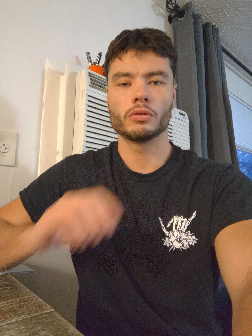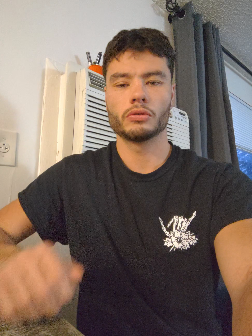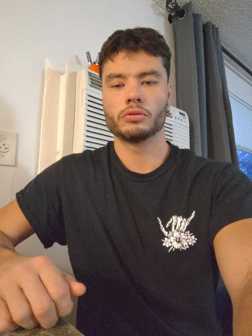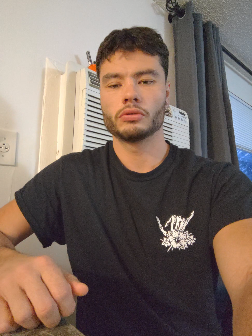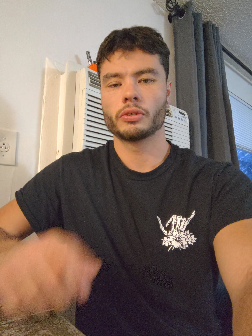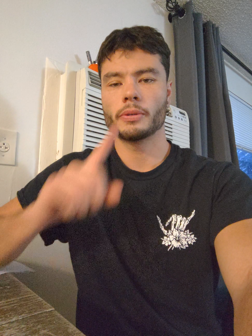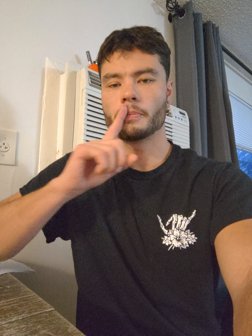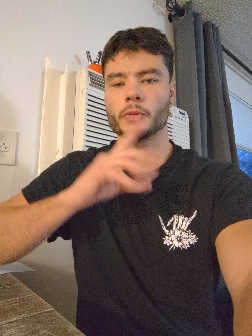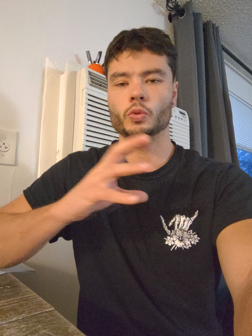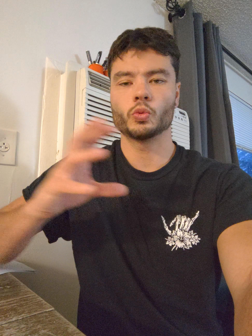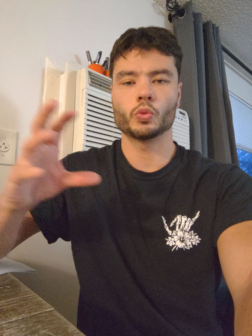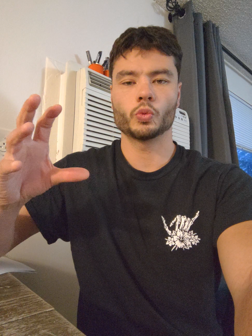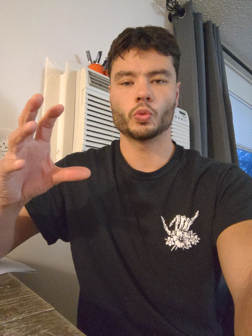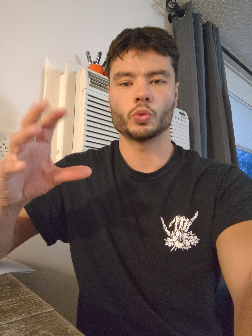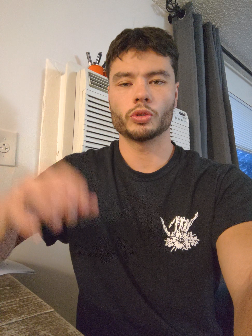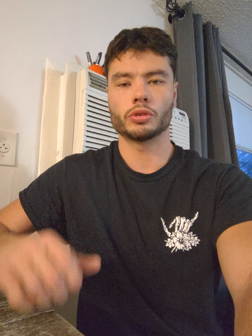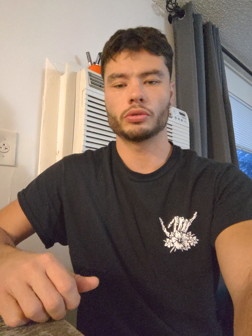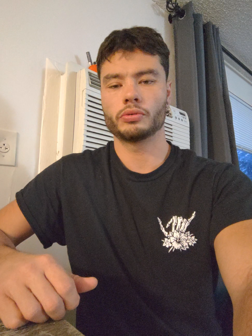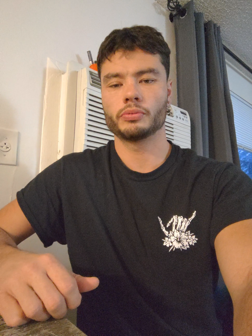balloon